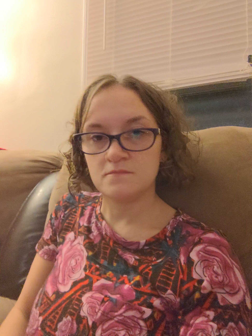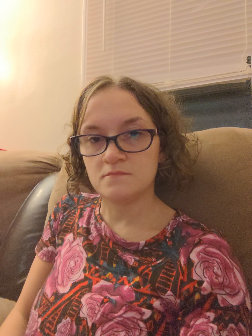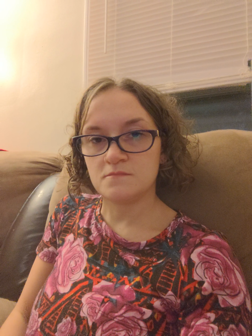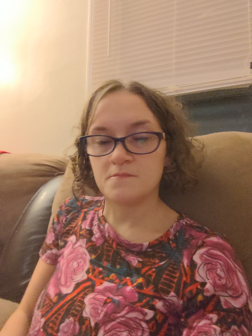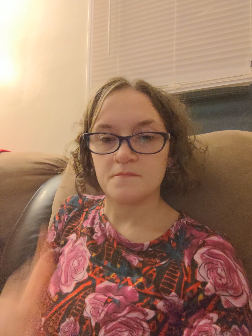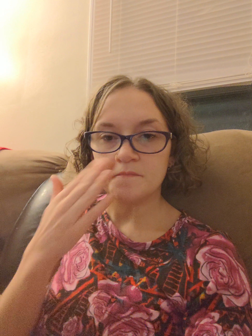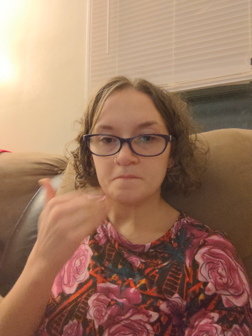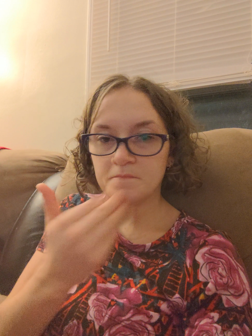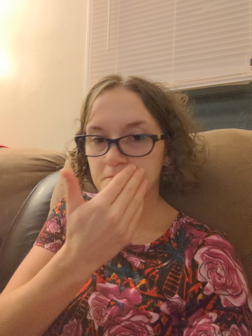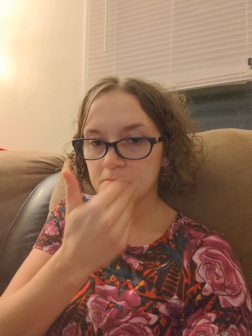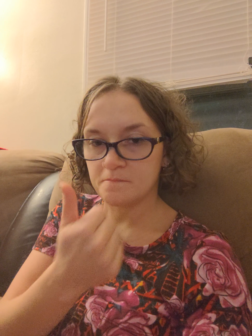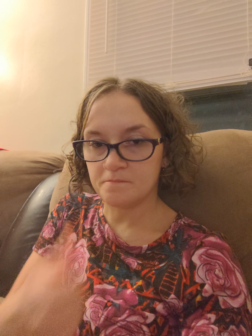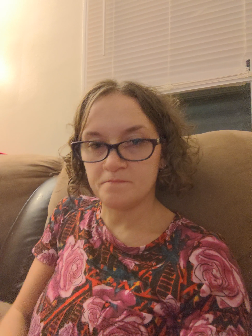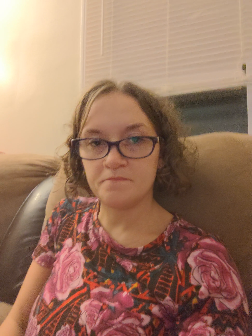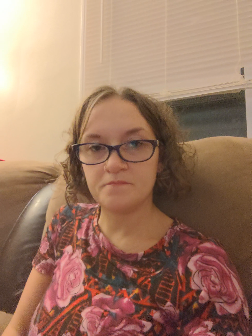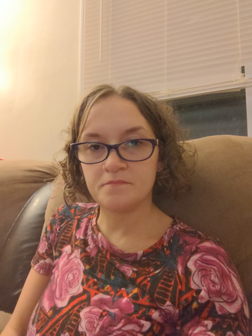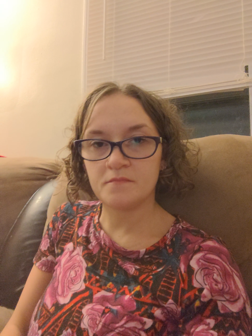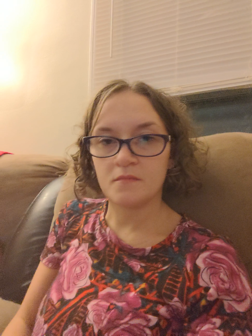napkin